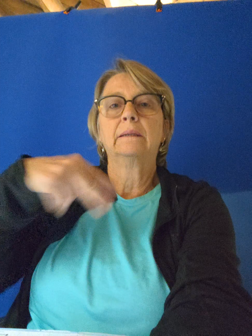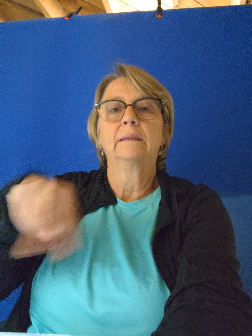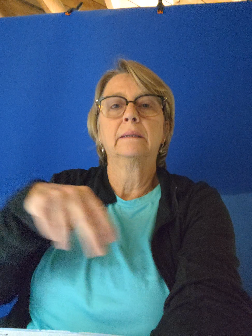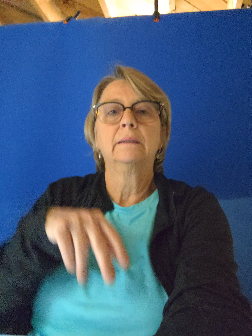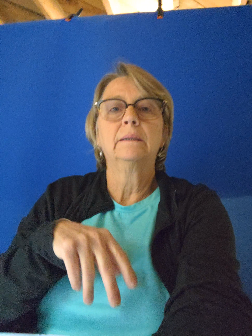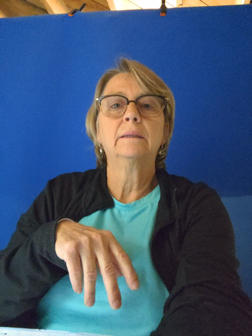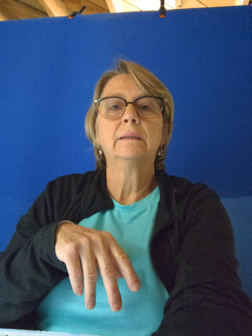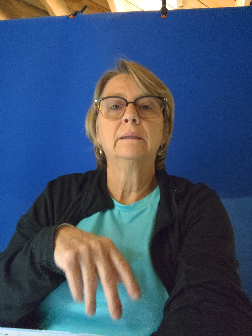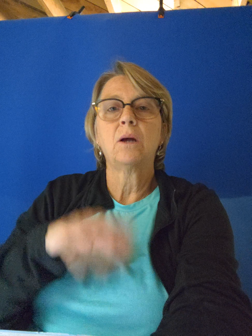dance